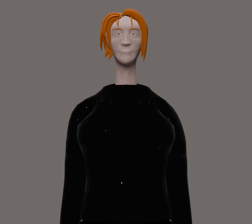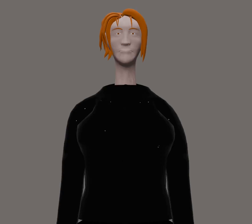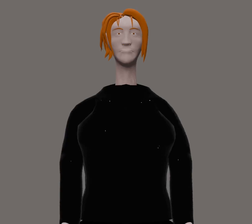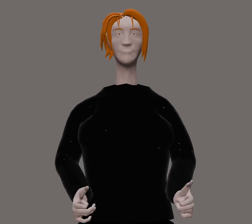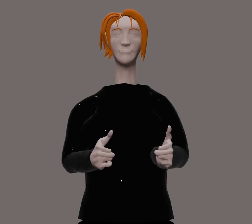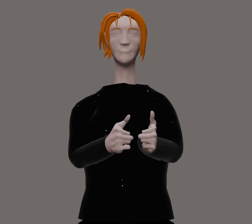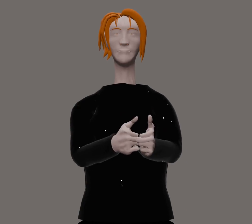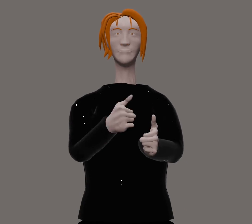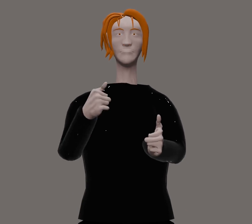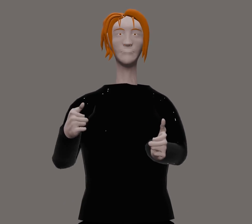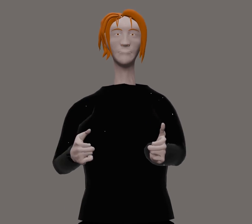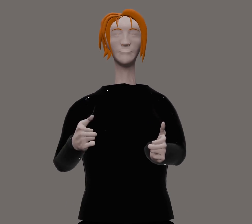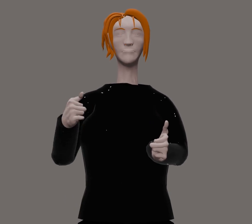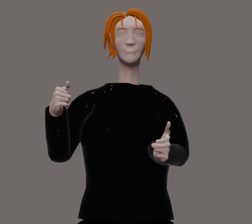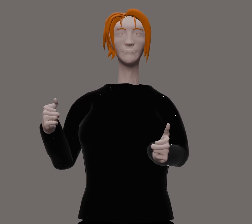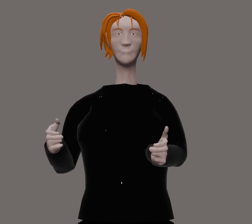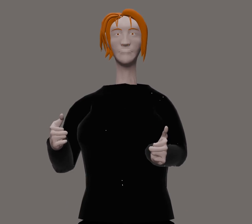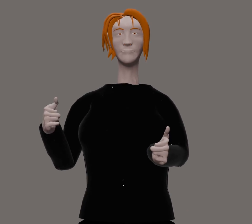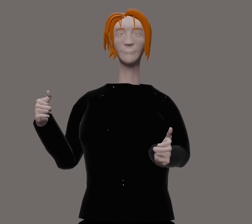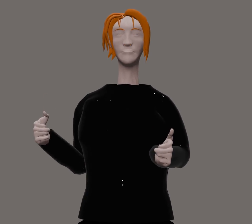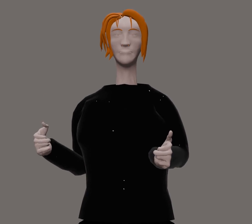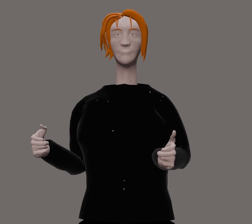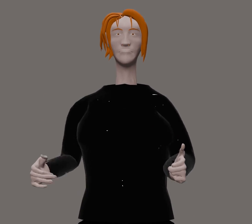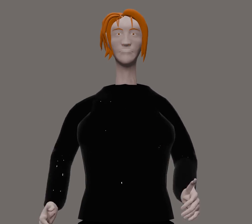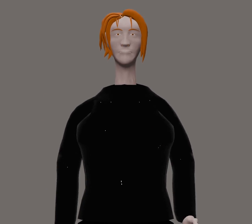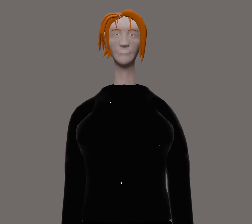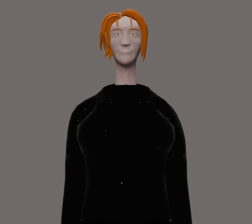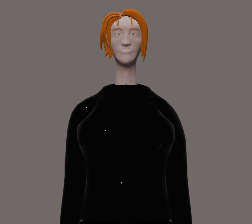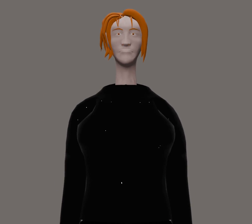Behind (Late)